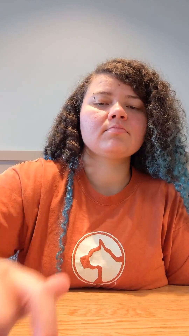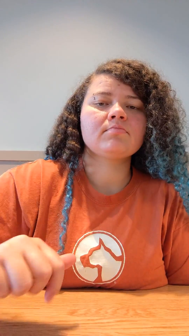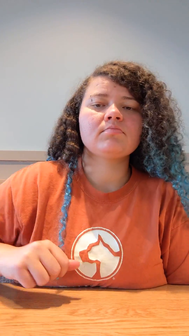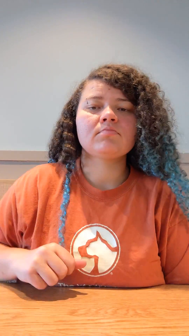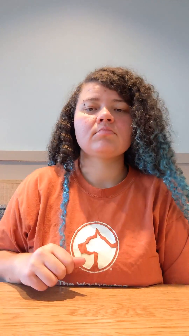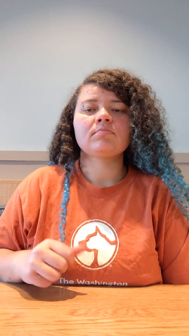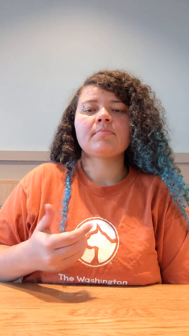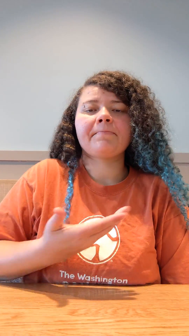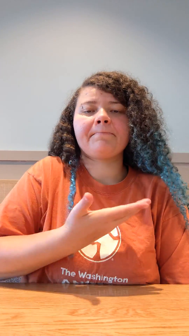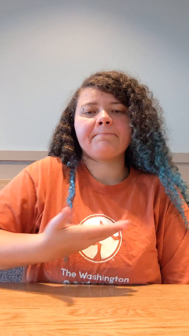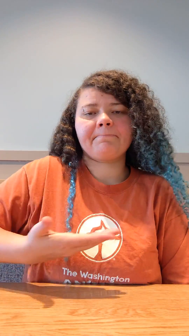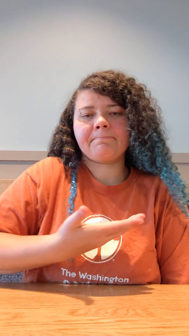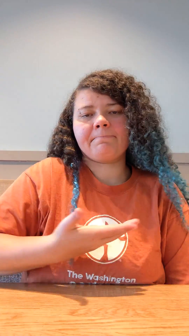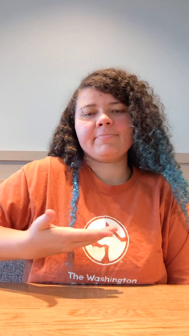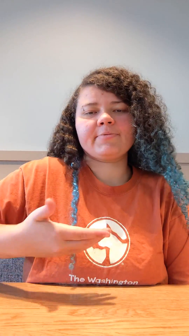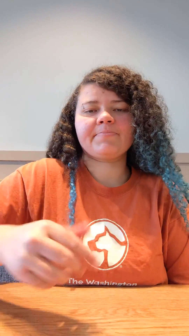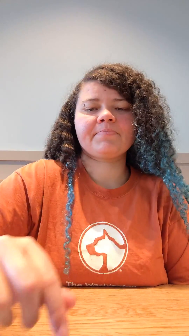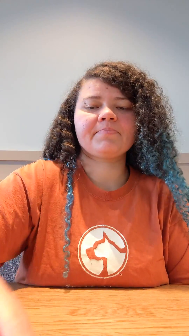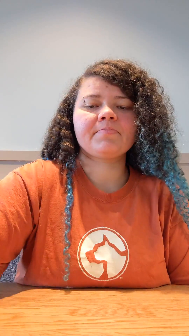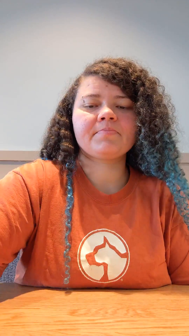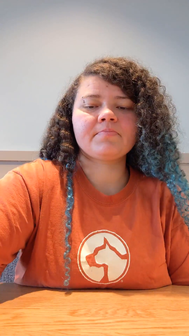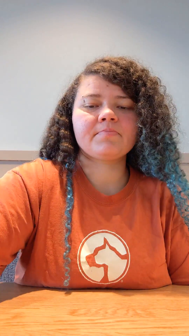baby